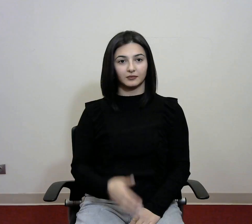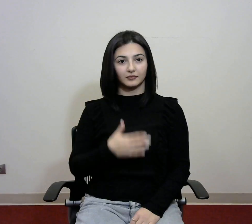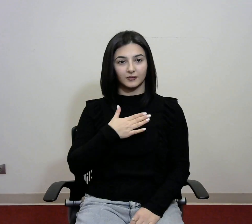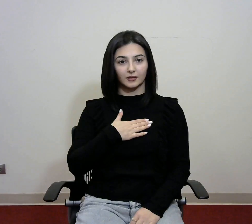mənim